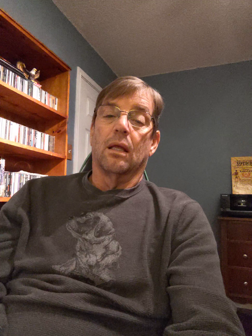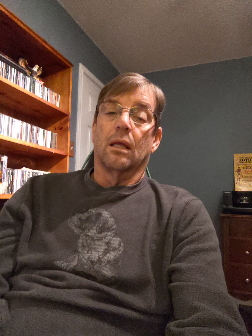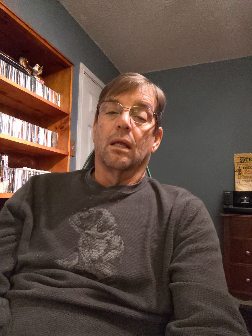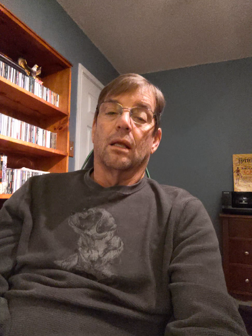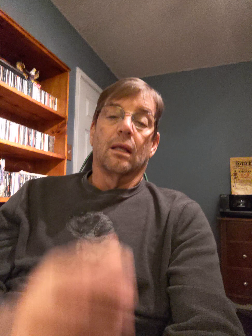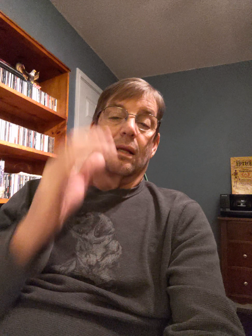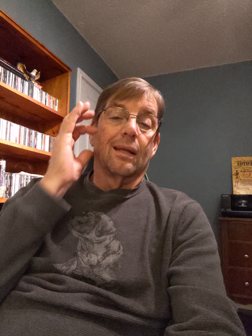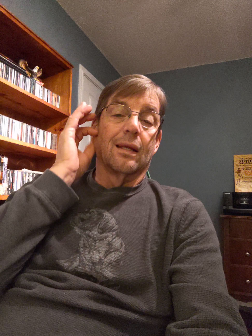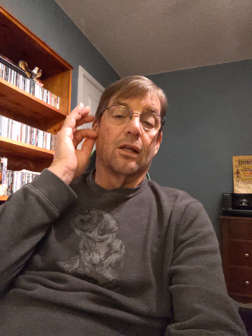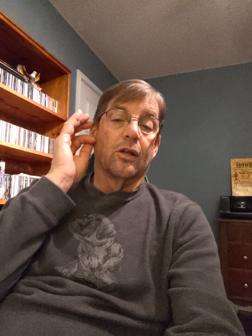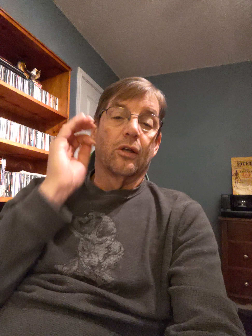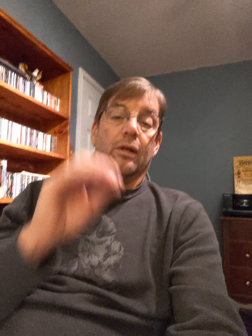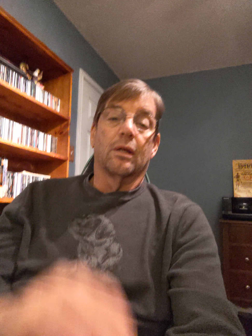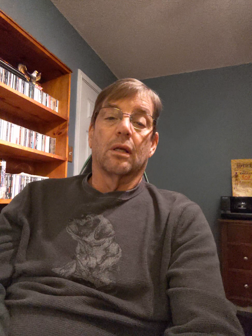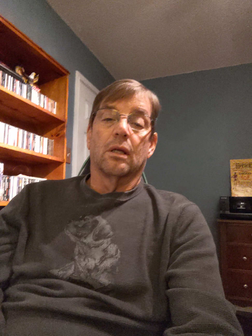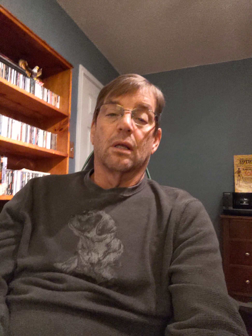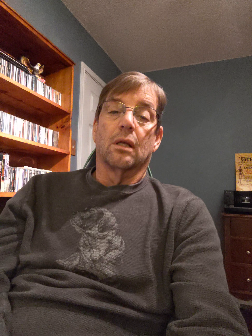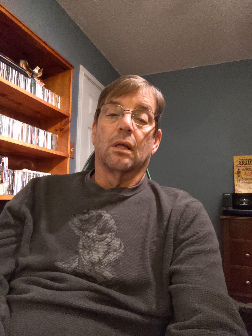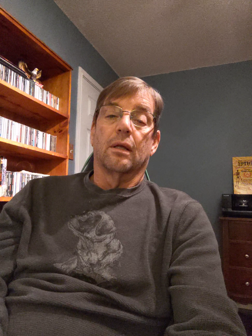ear